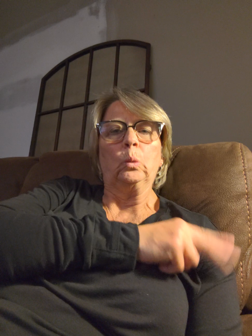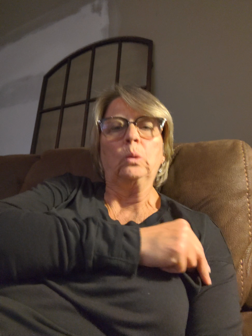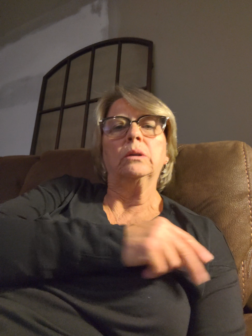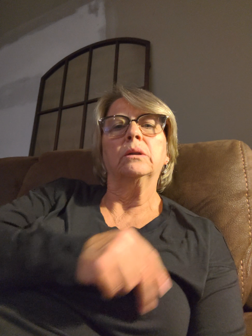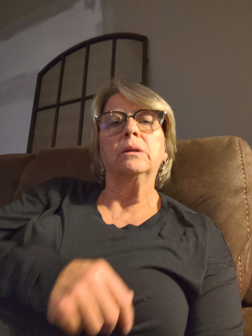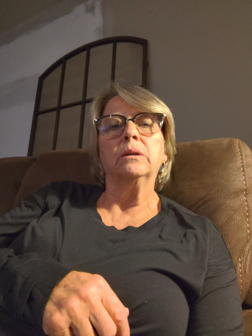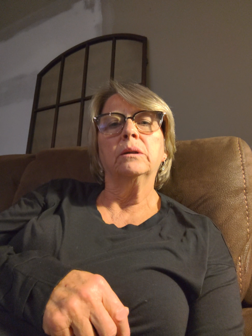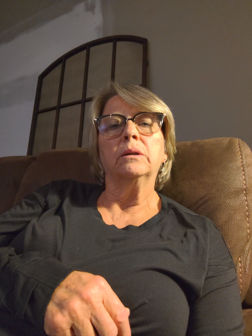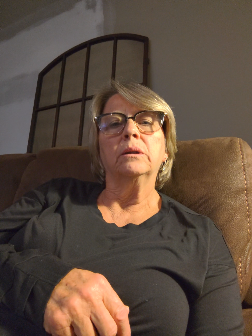goose